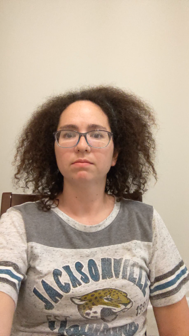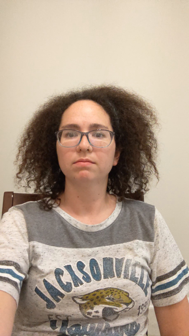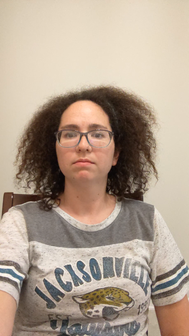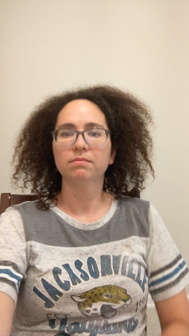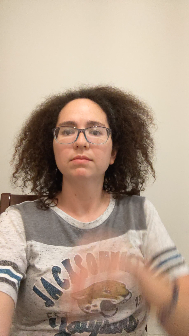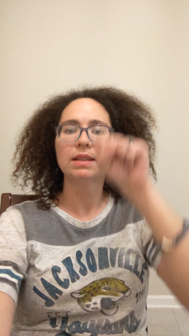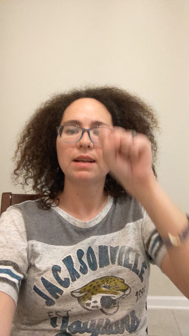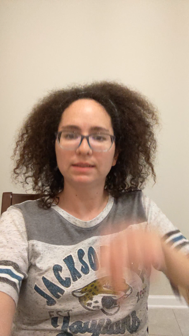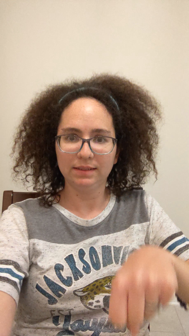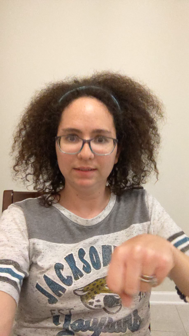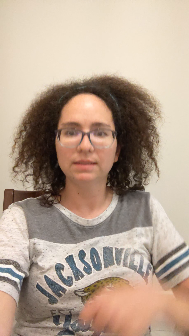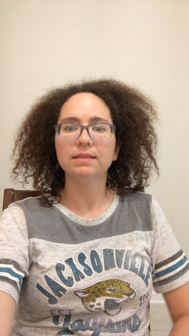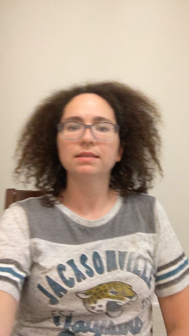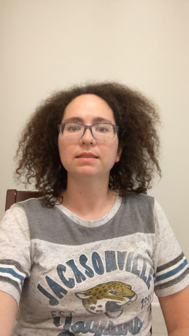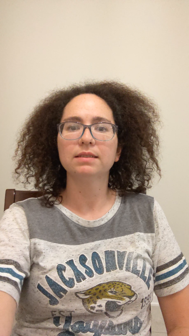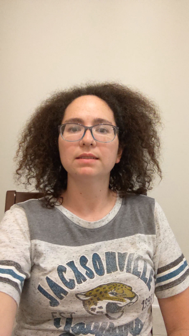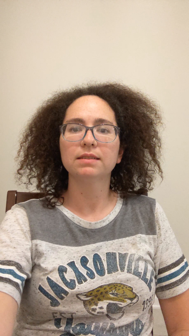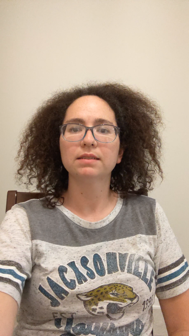could